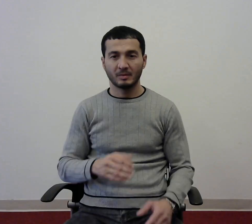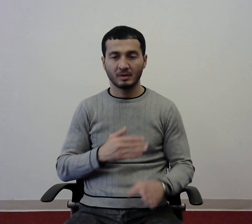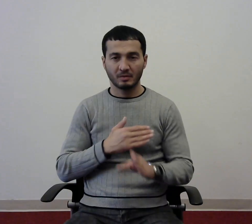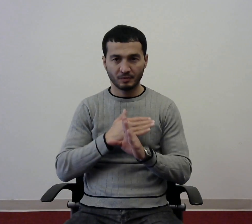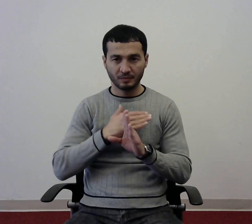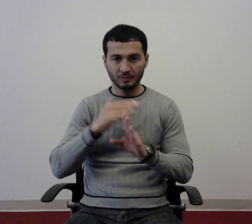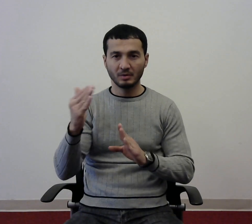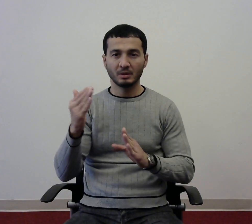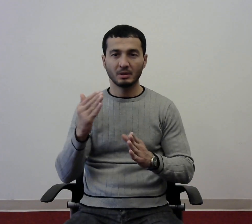uğur